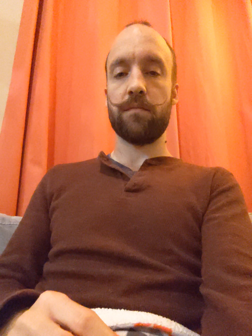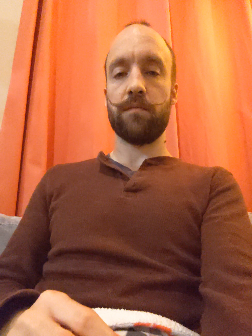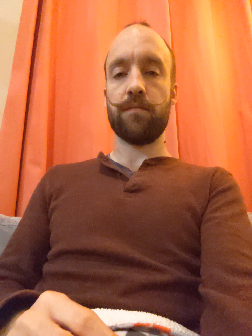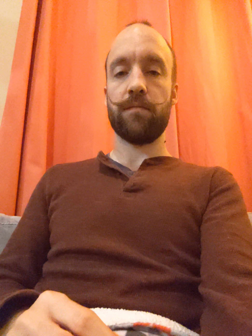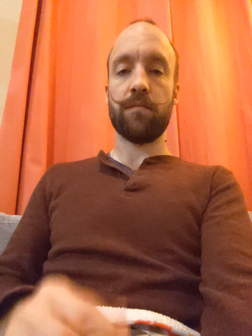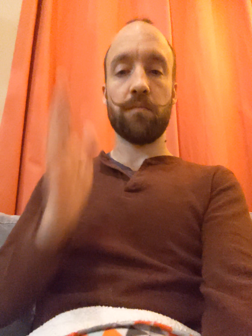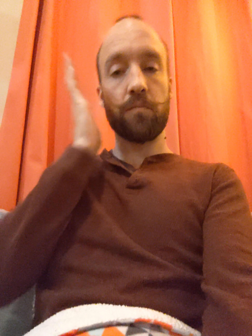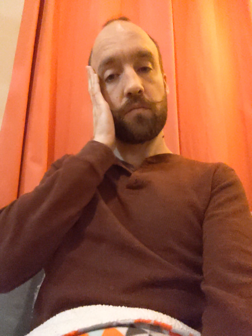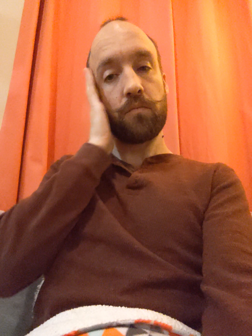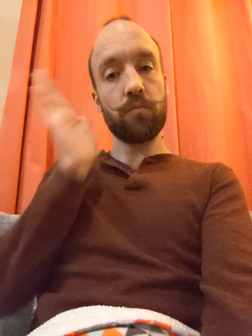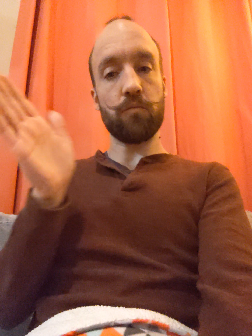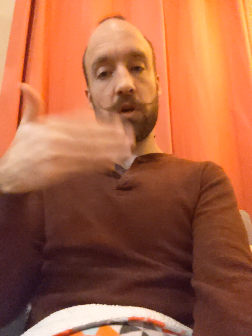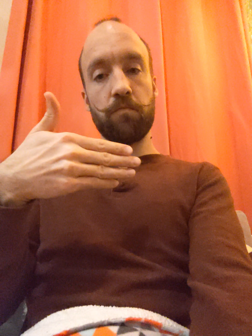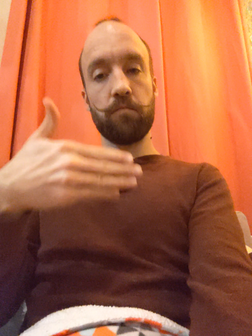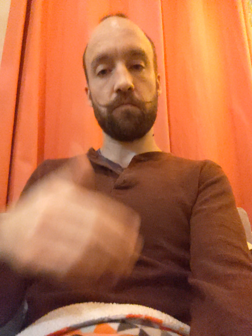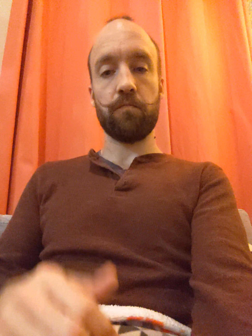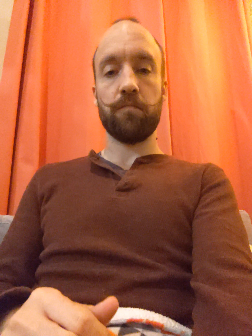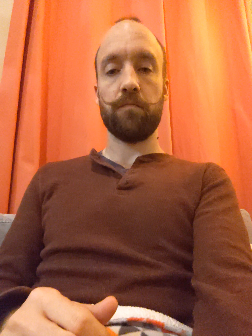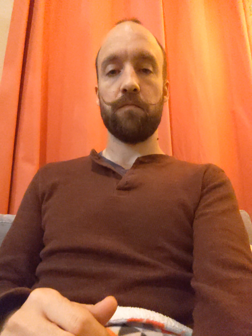bedroom